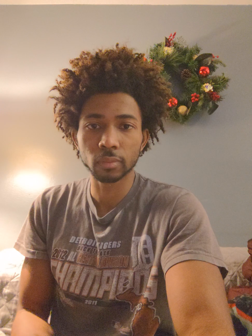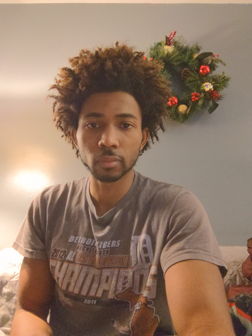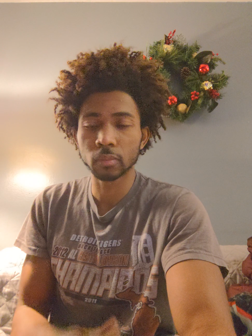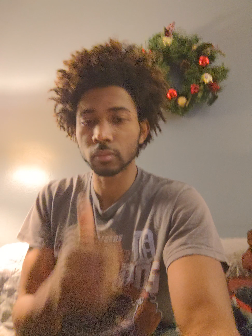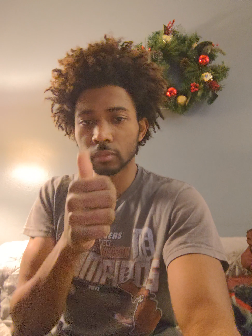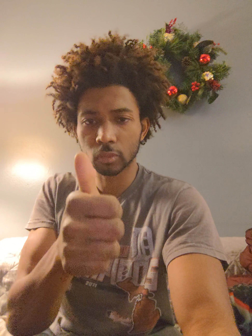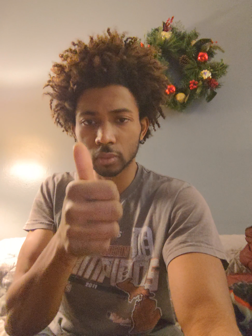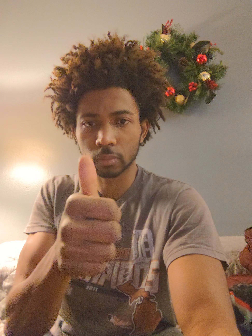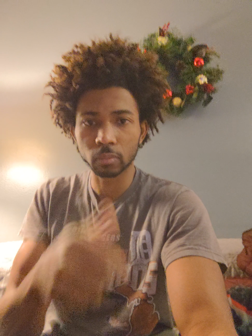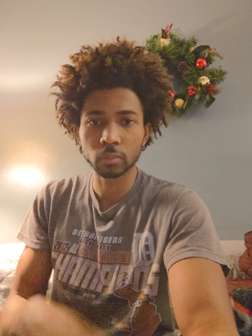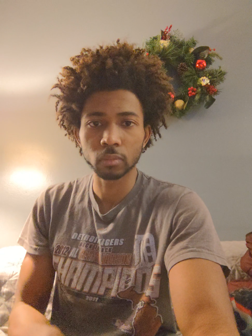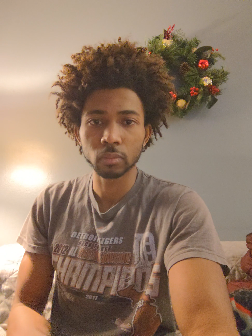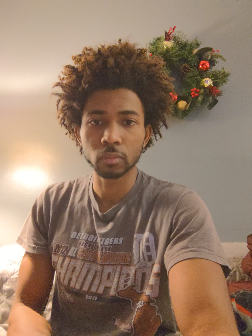yourself